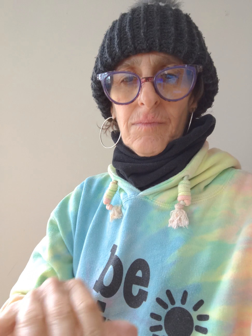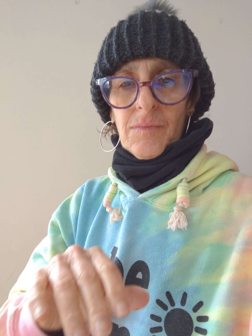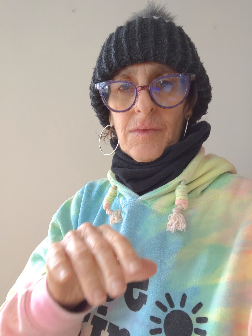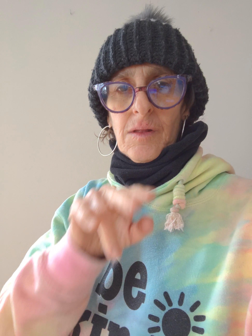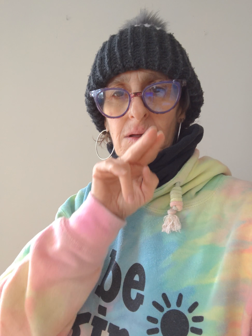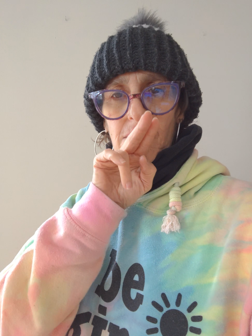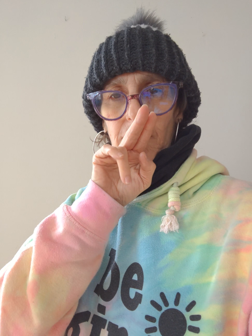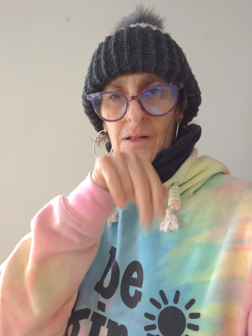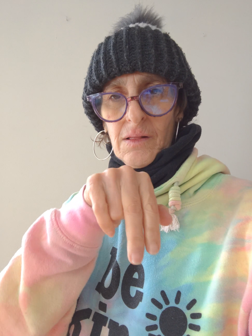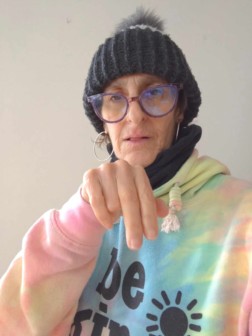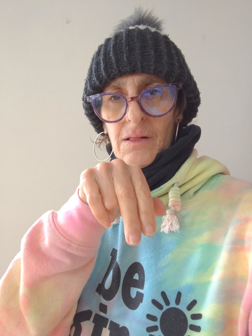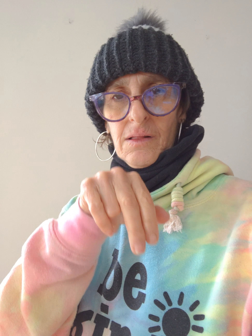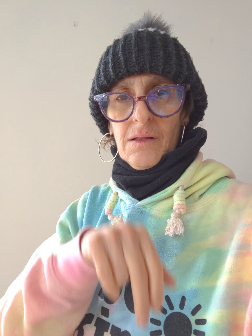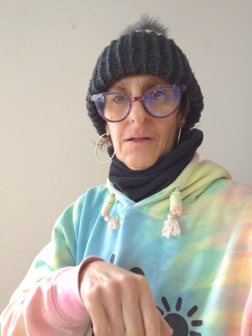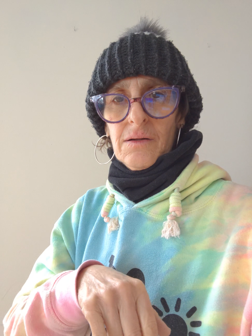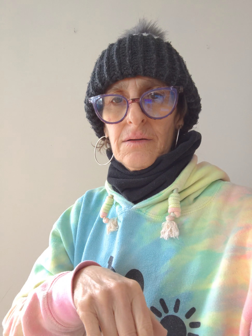tongue